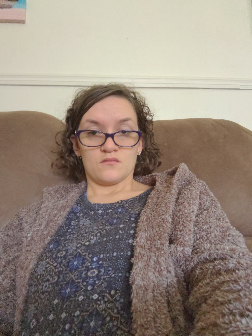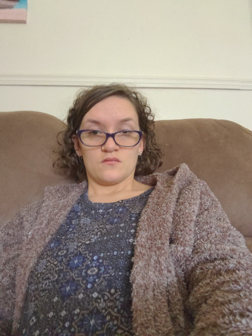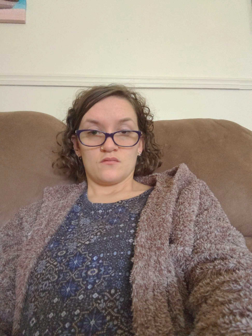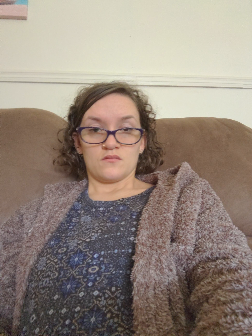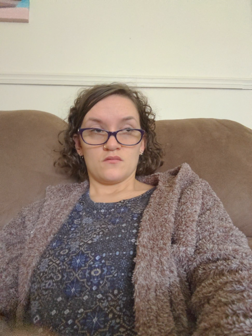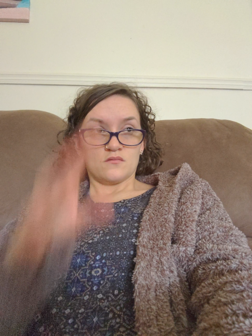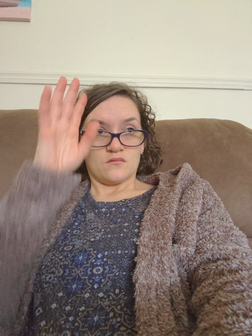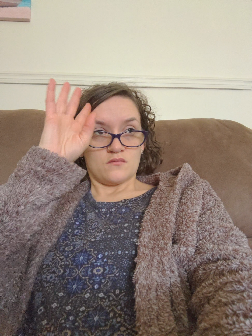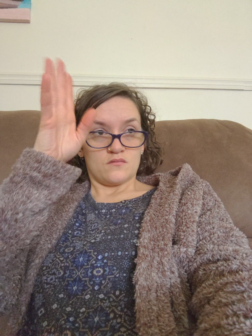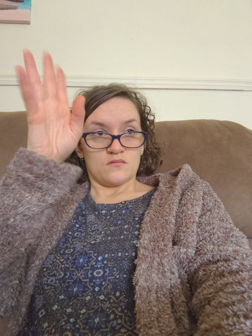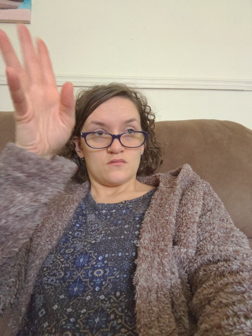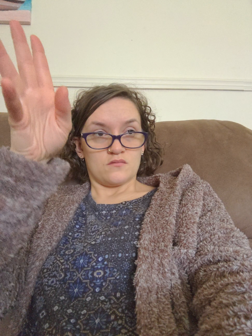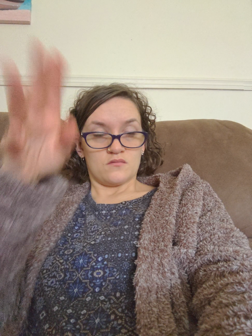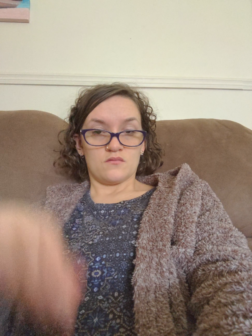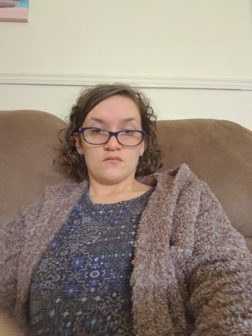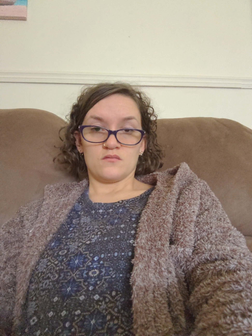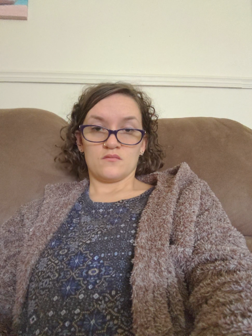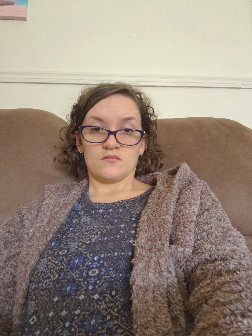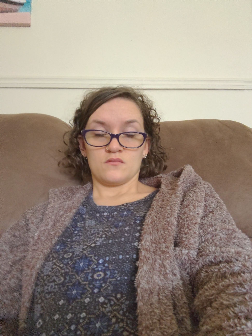pretend